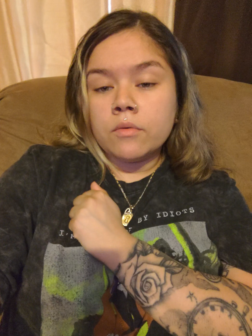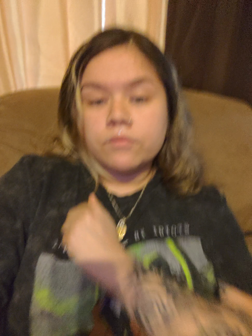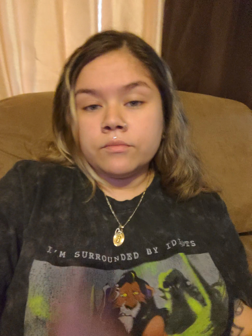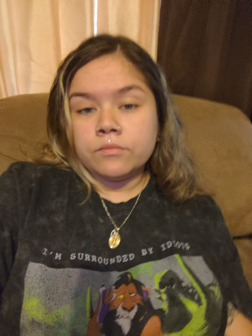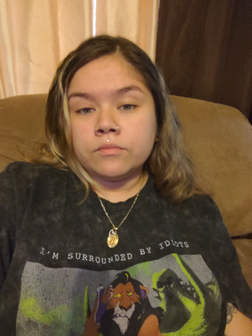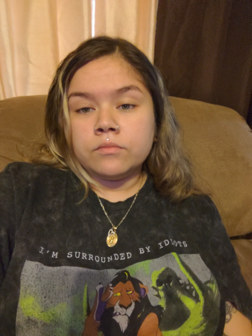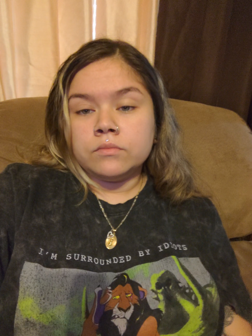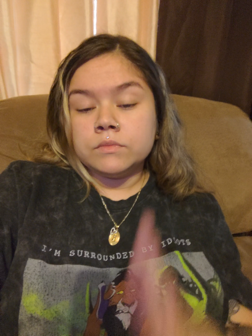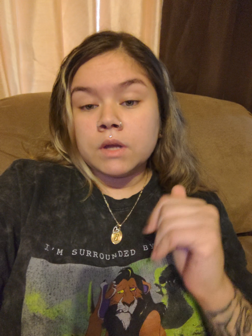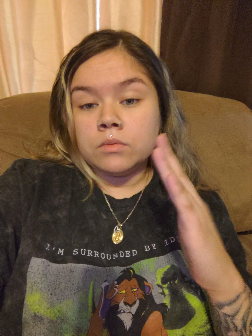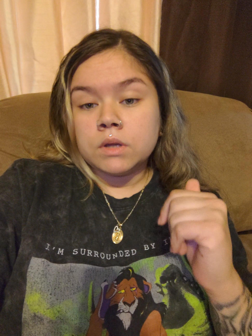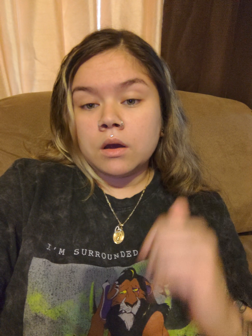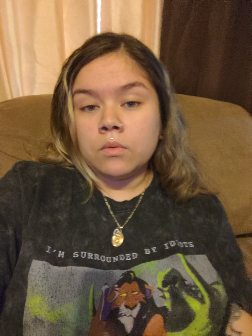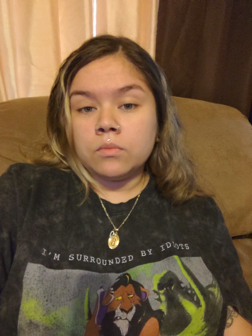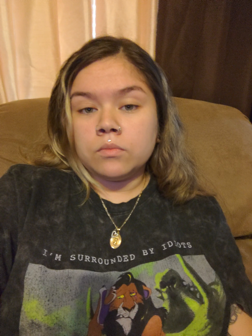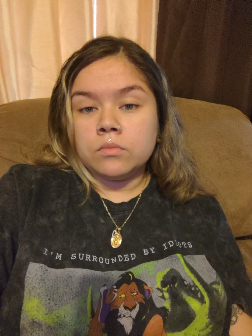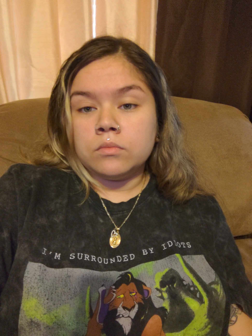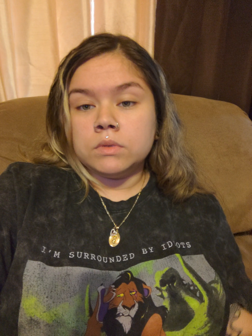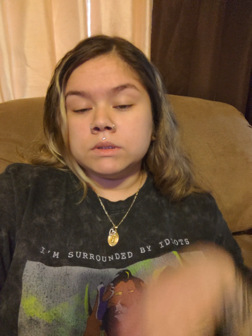downtown